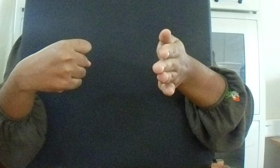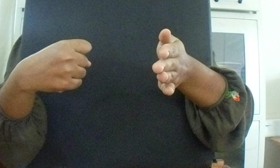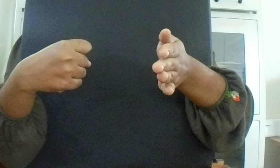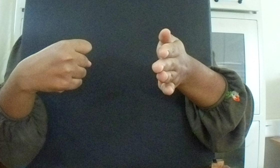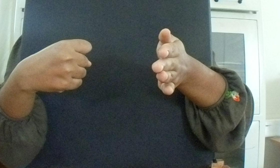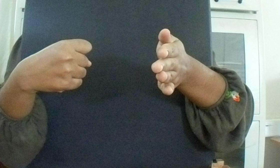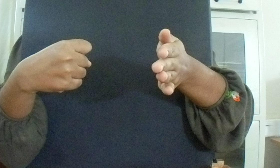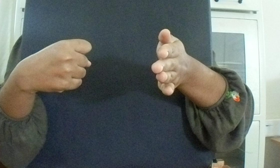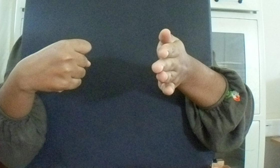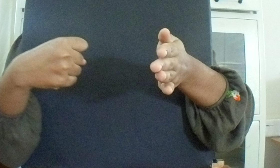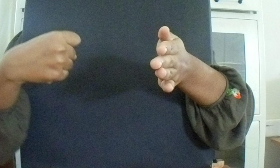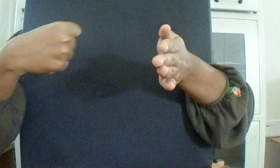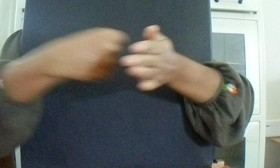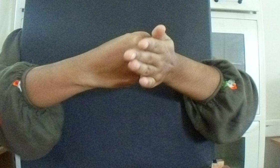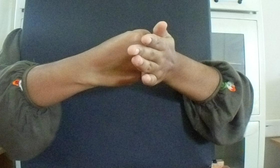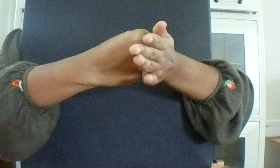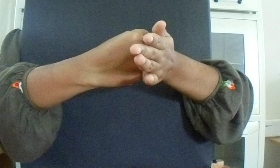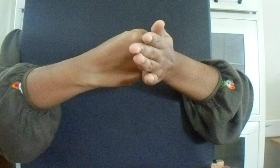accident